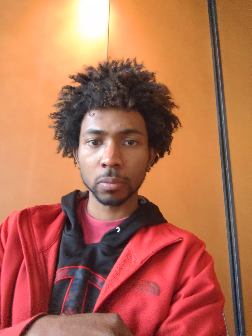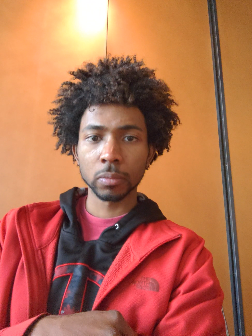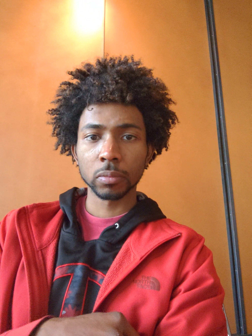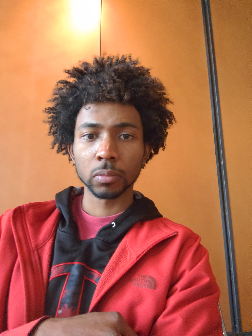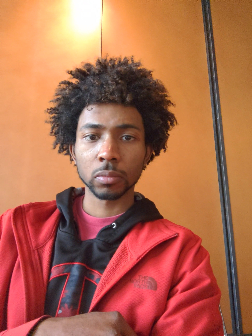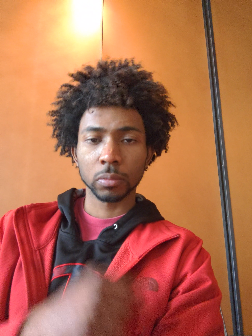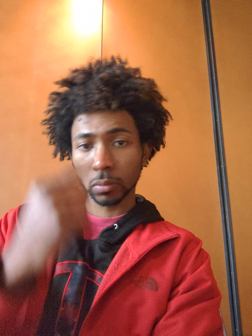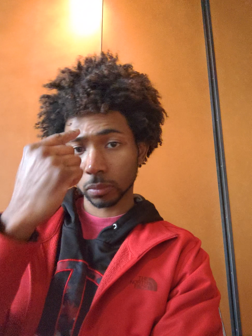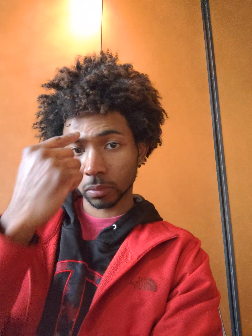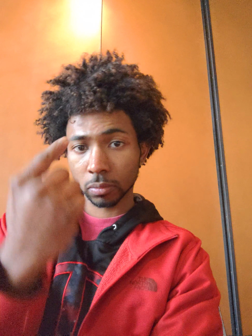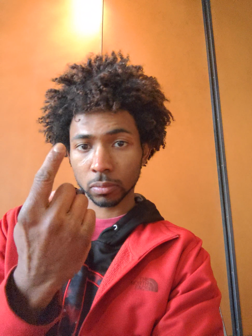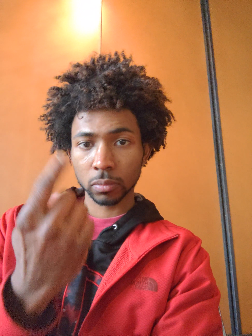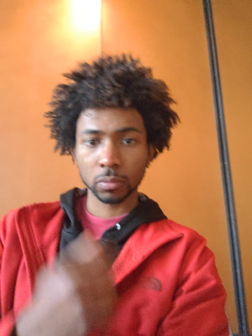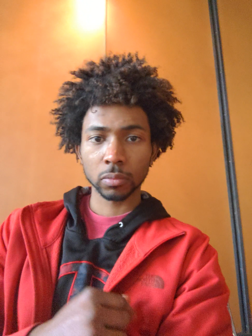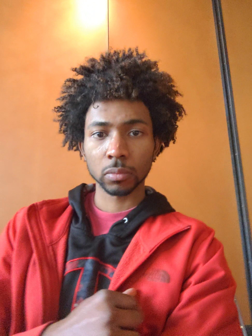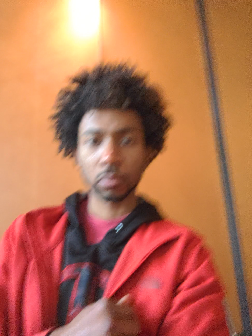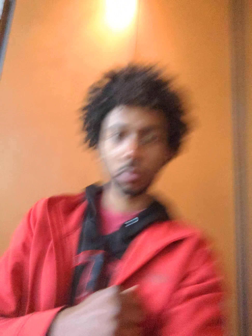penny